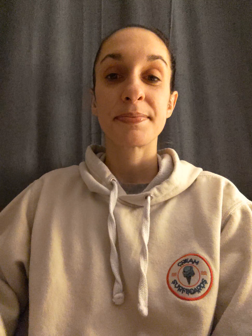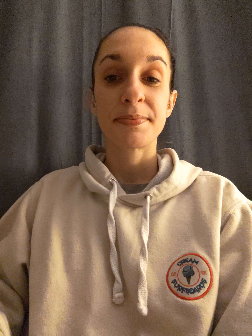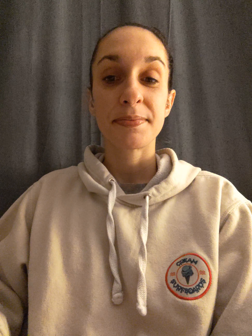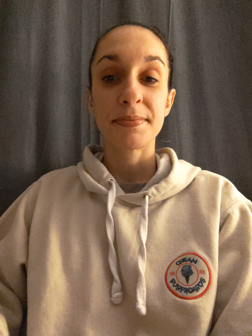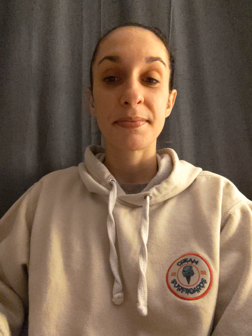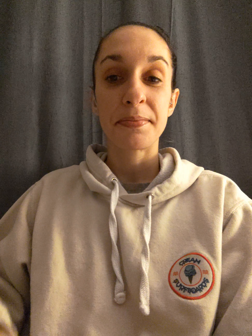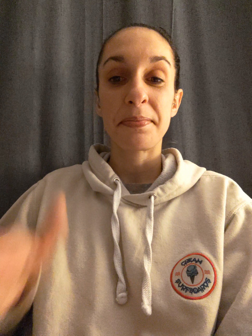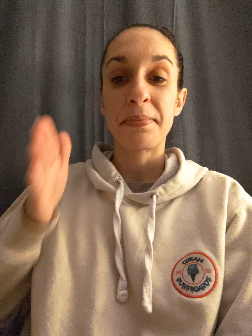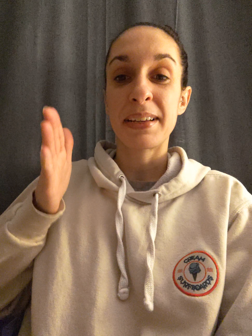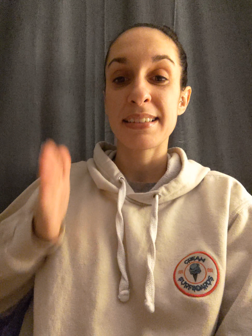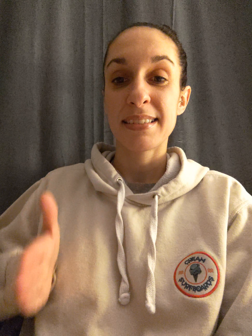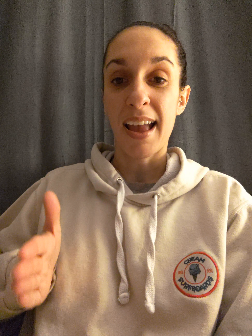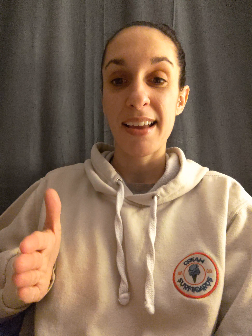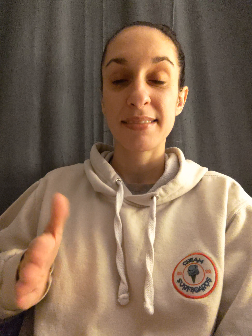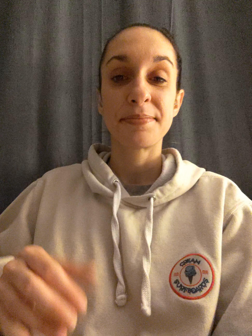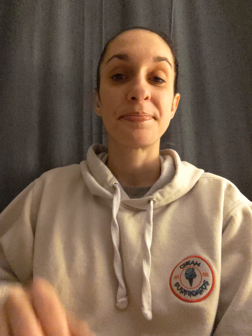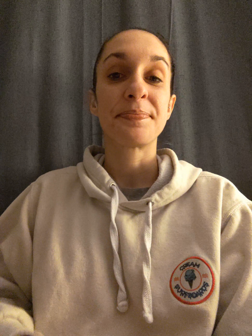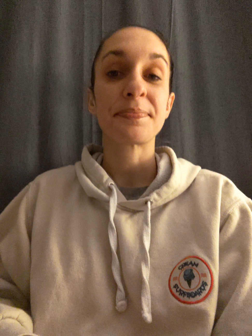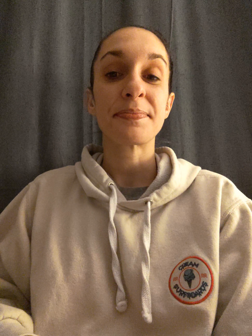beside